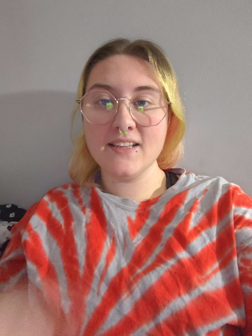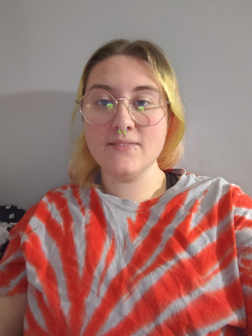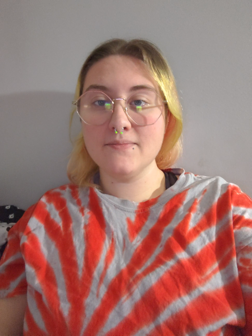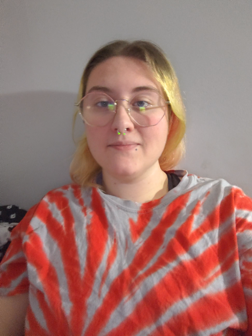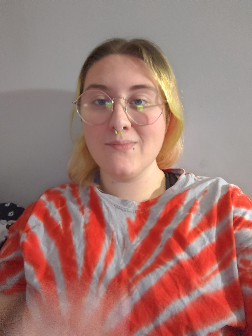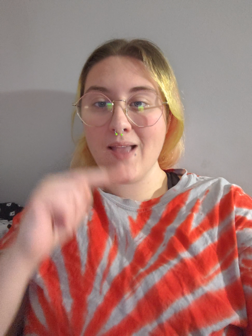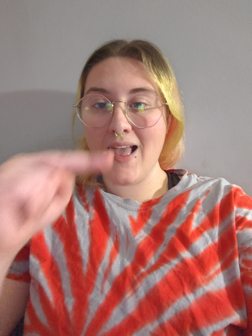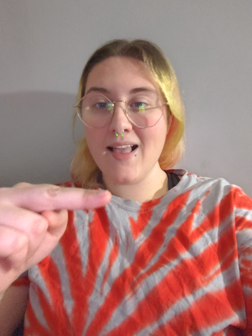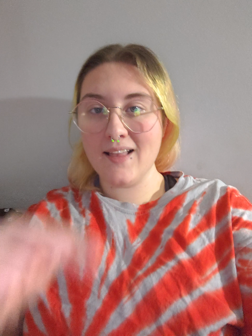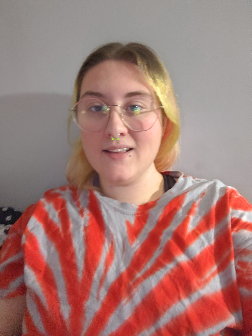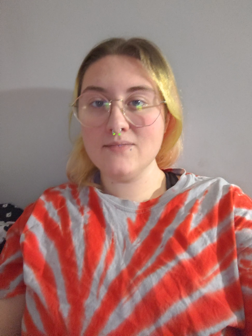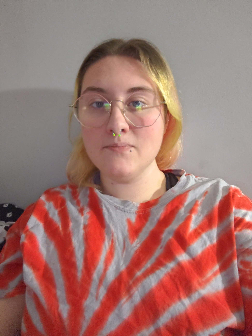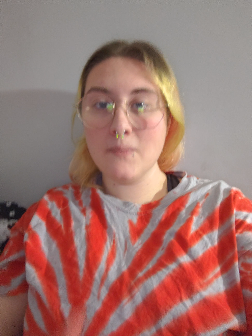ride